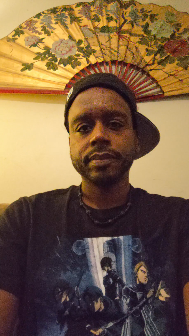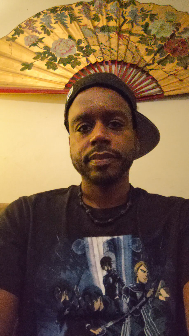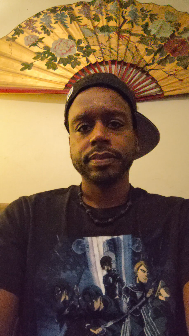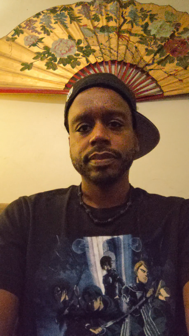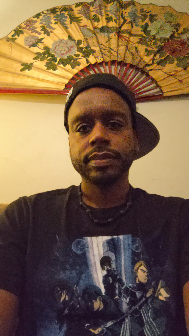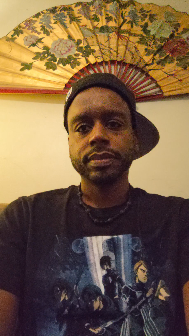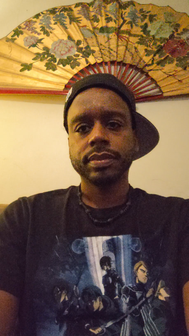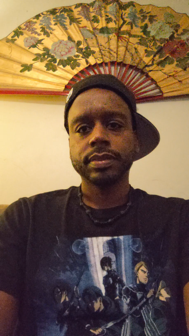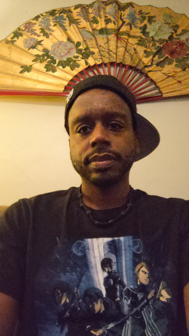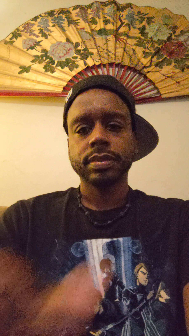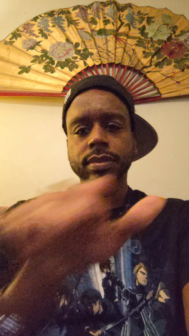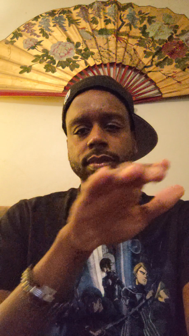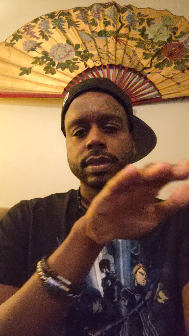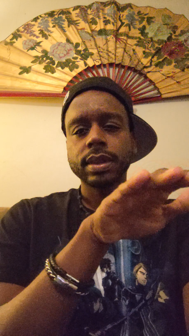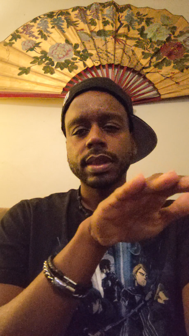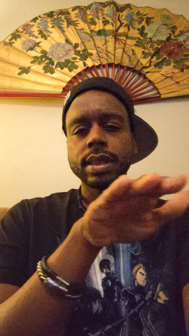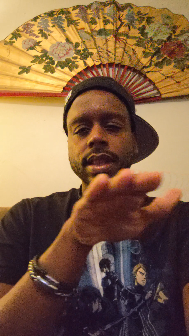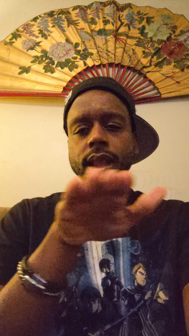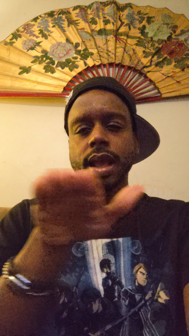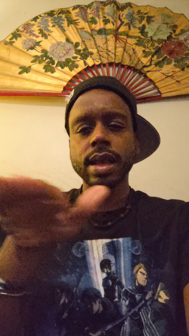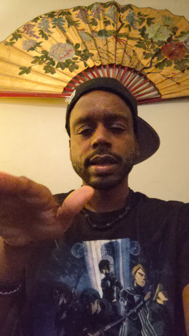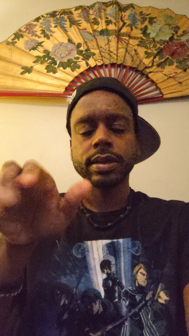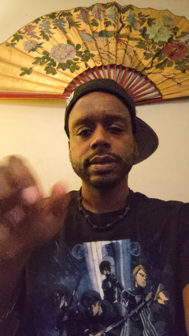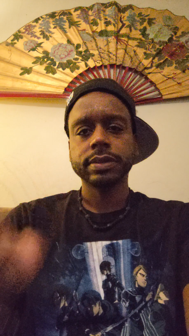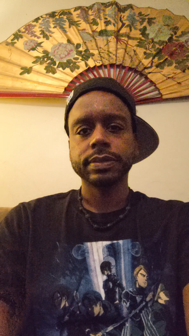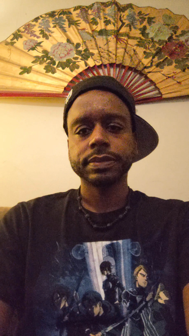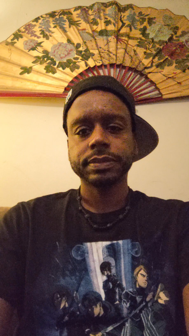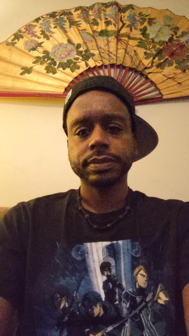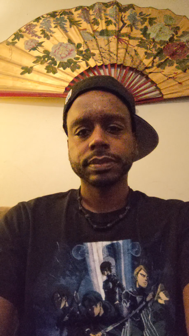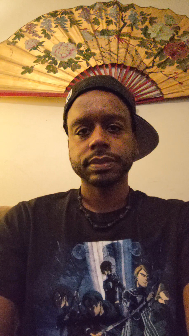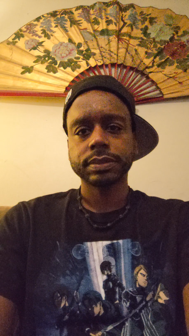nice